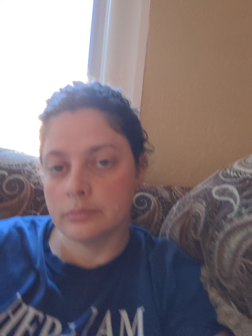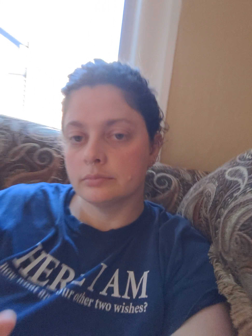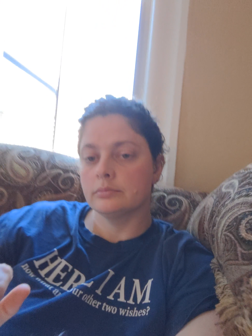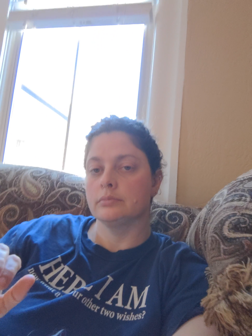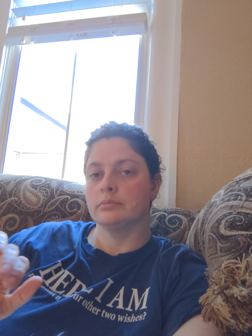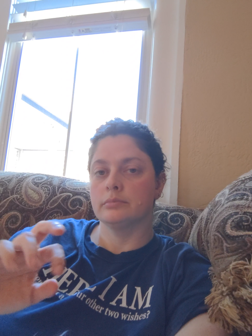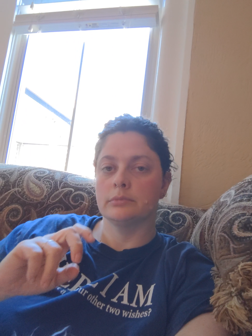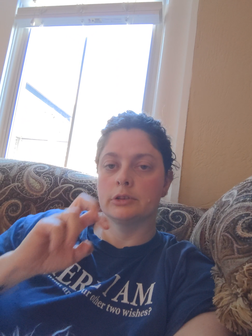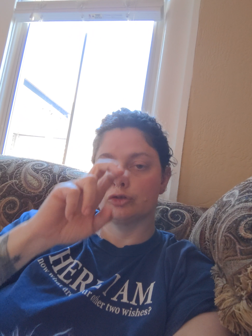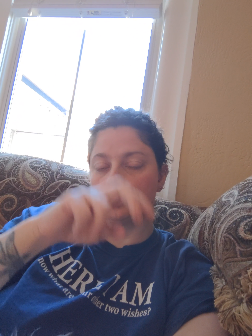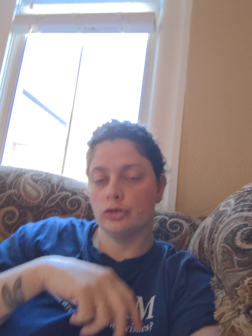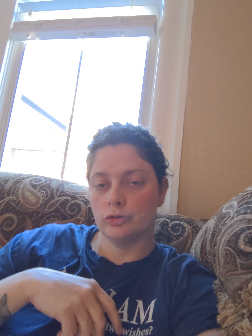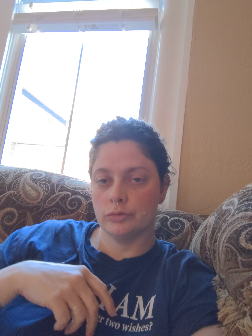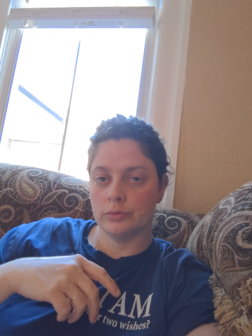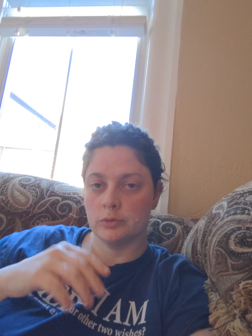stairs